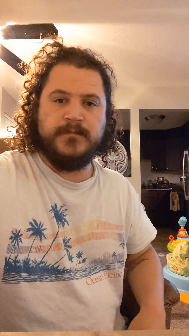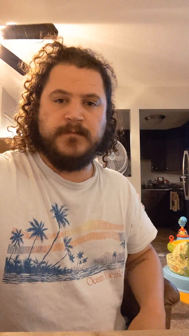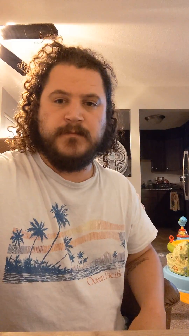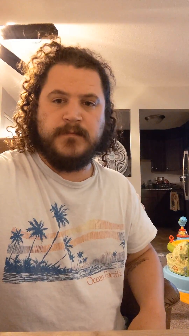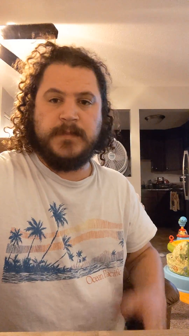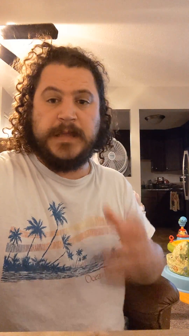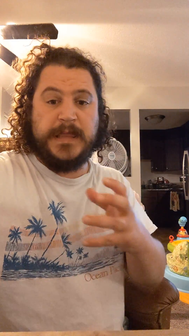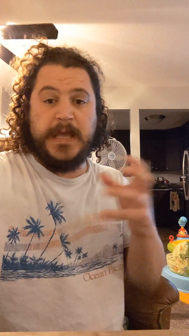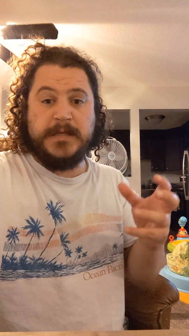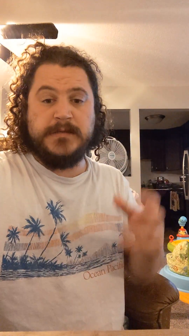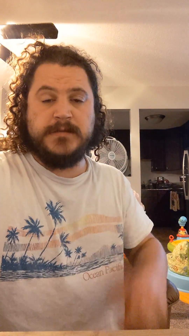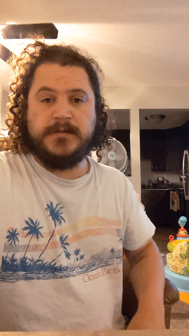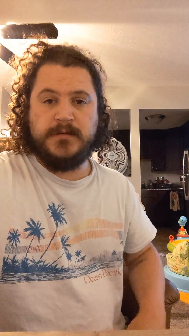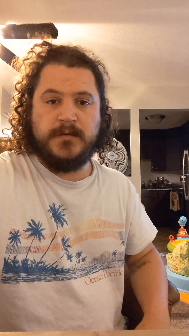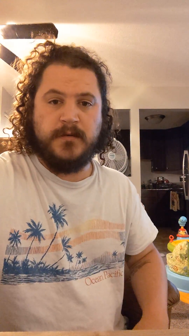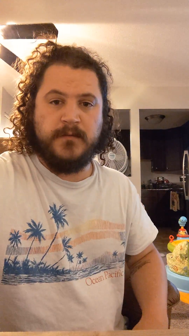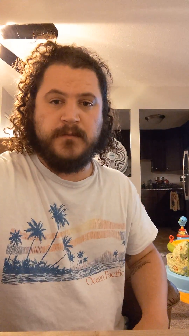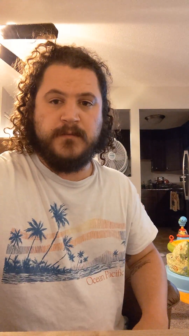a lot